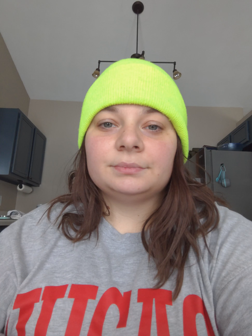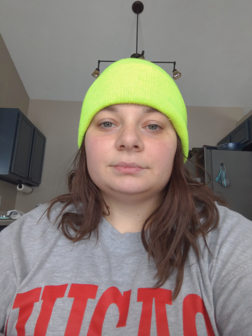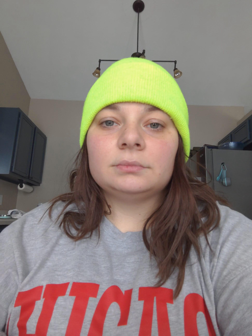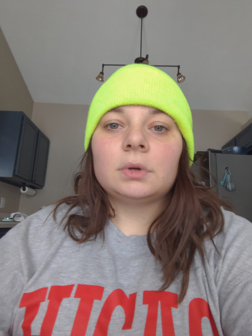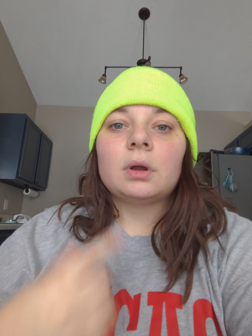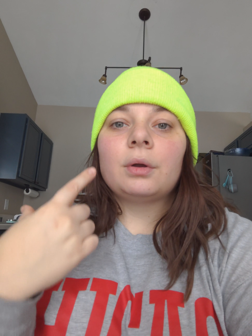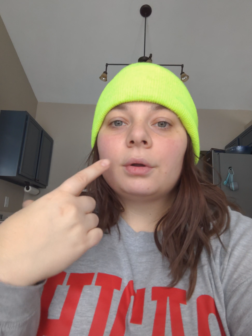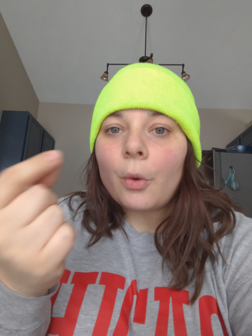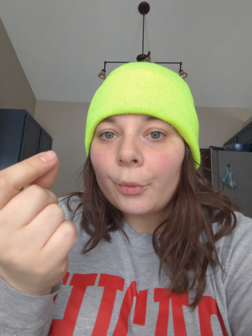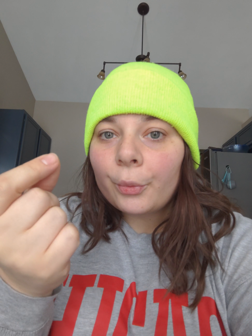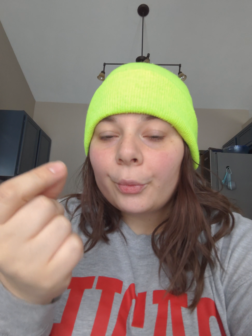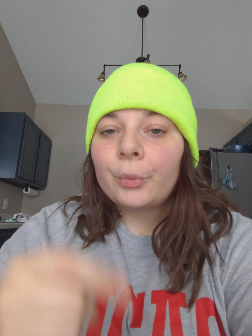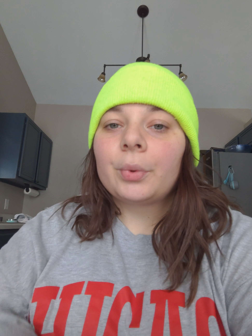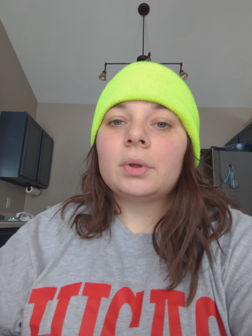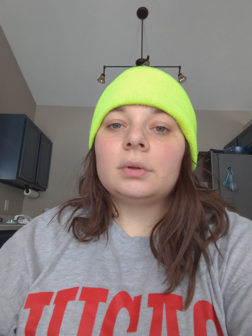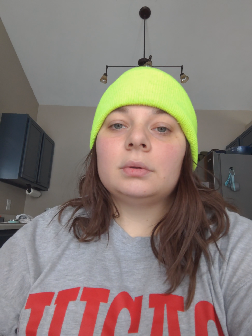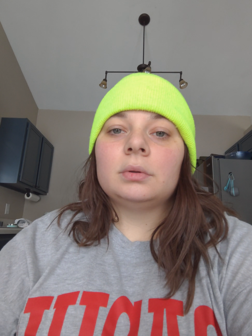go